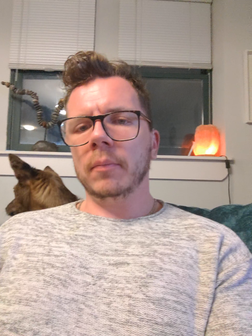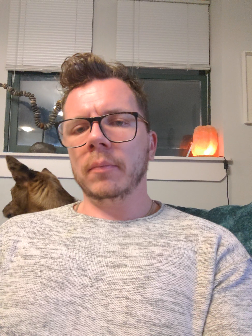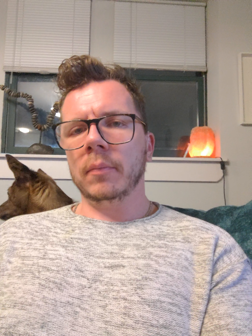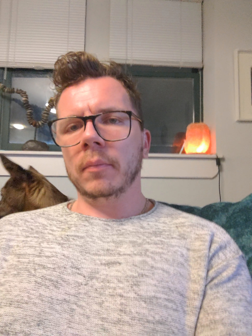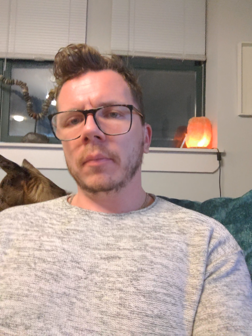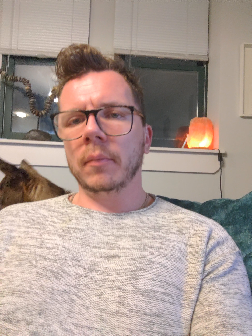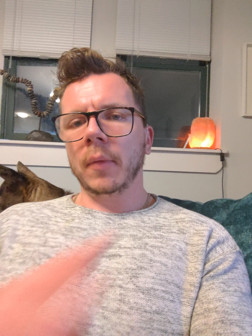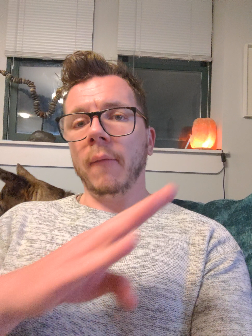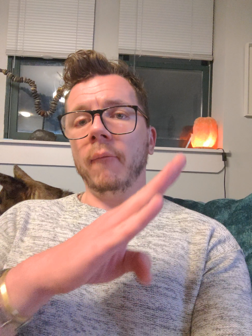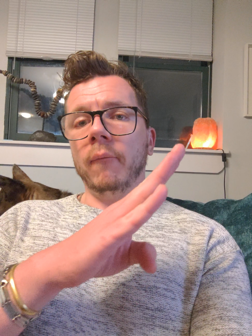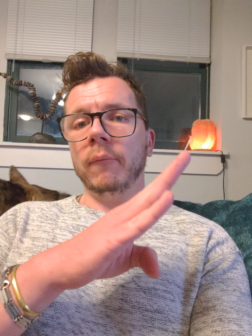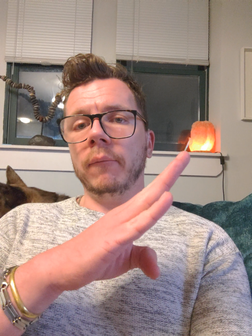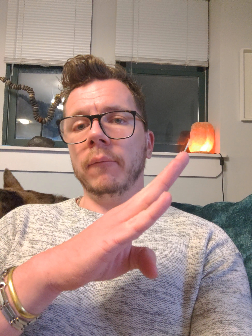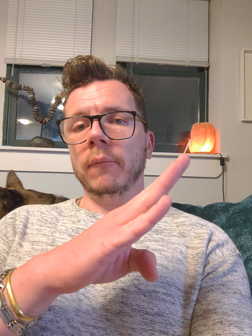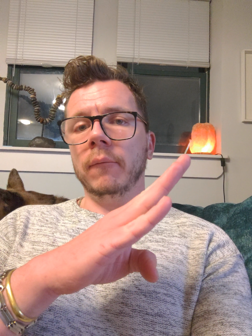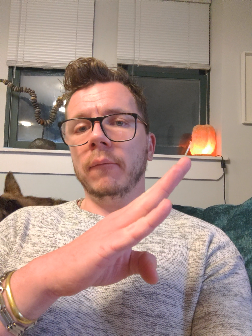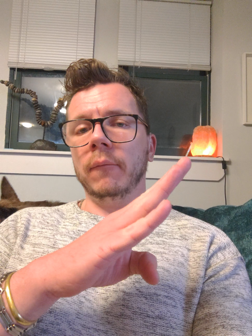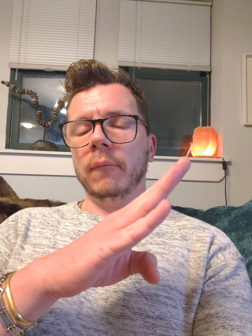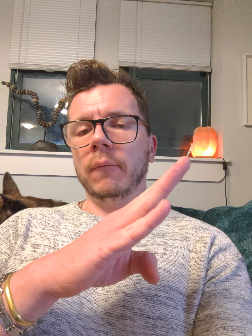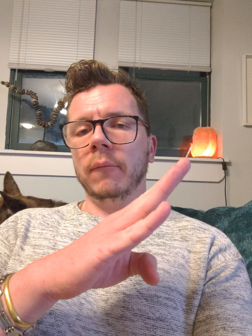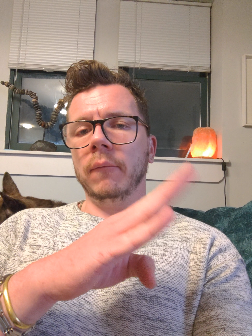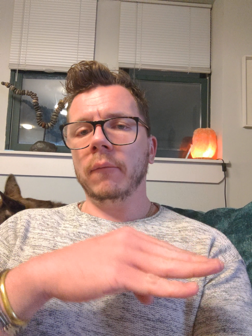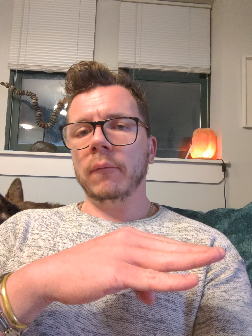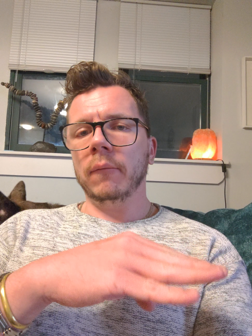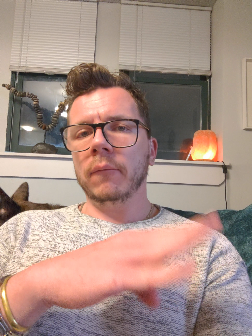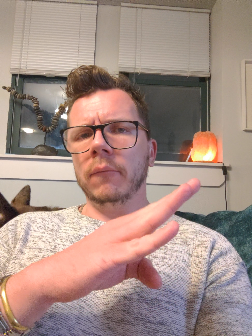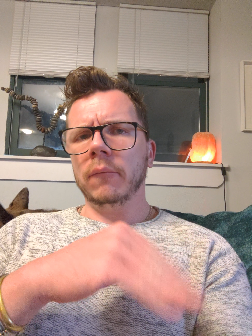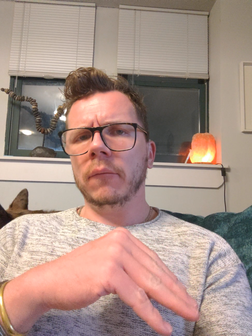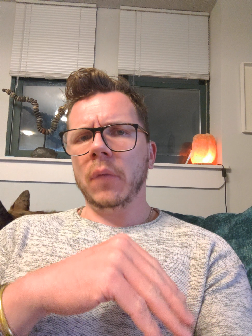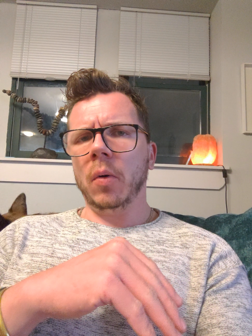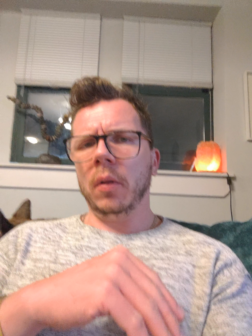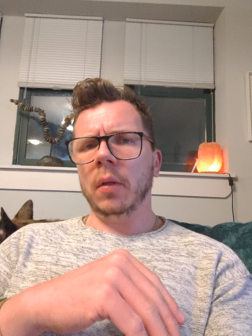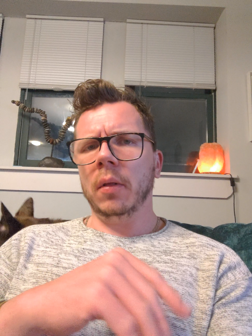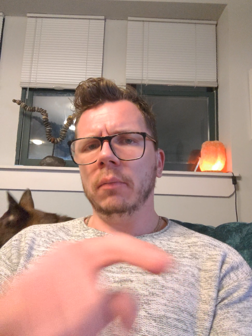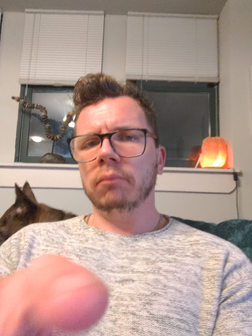fall